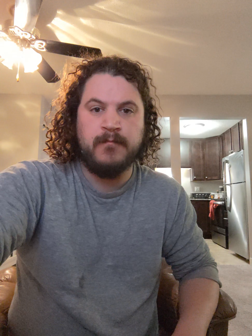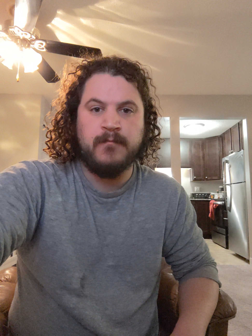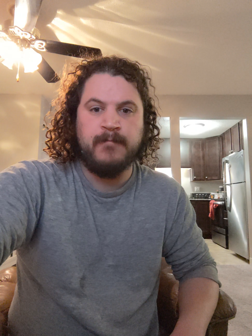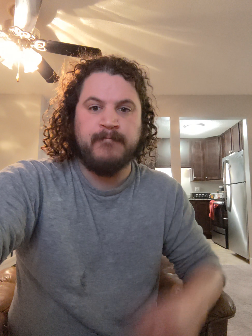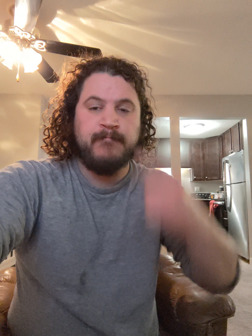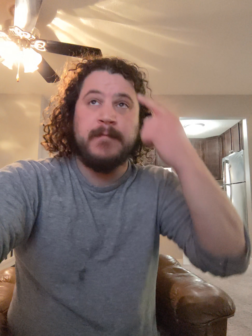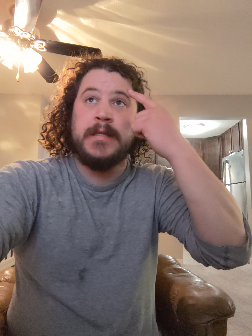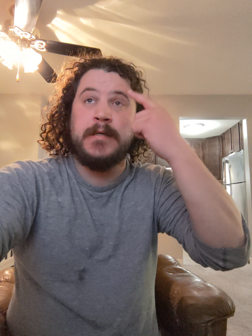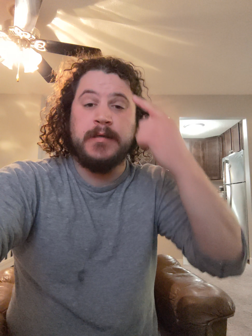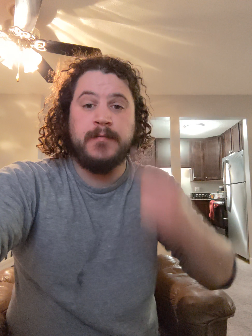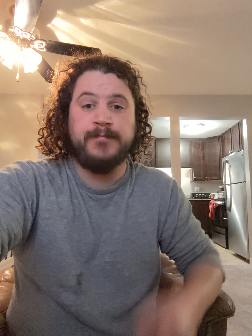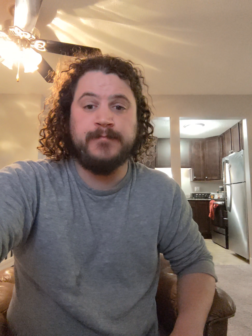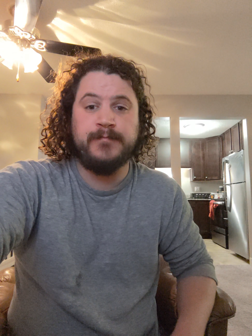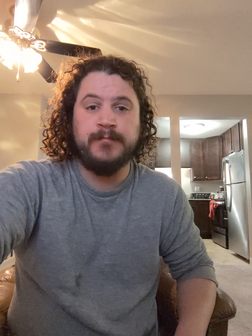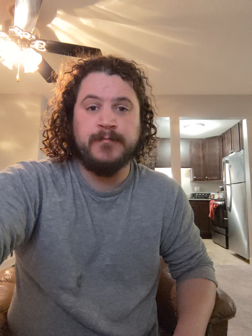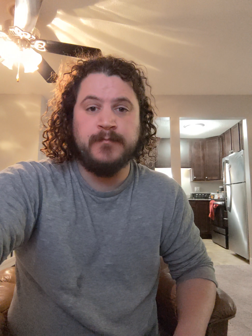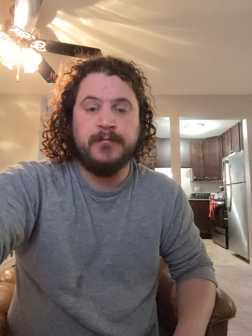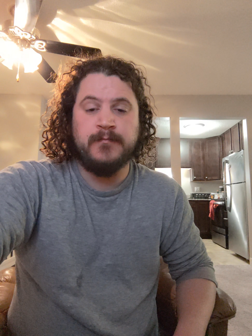penny